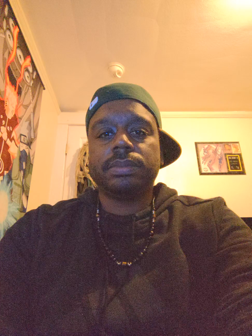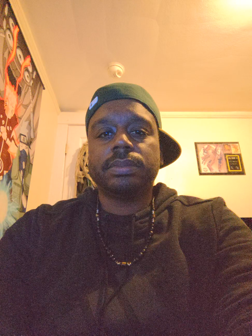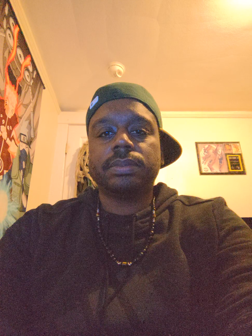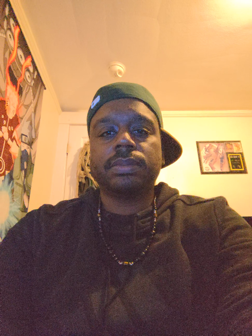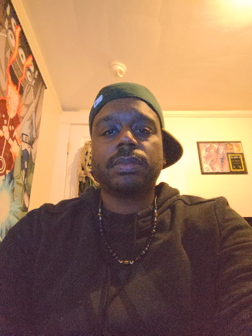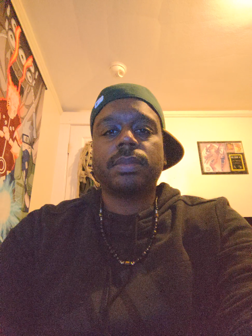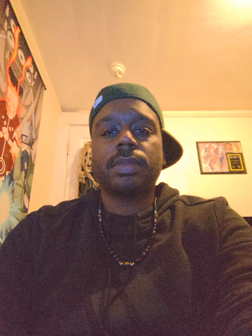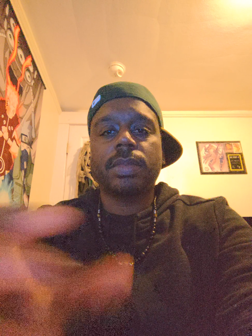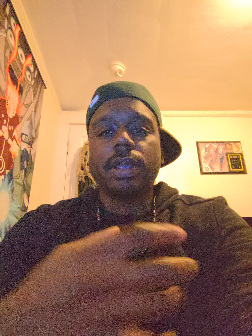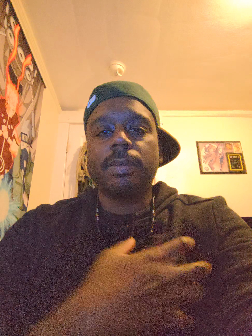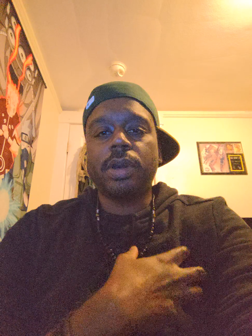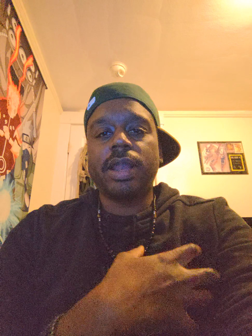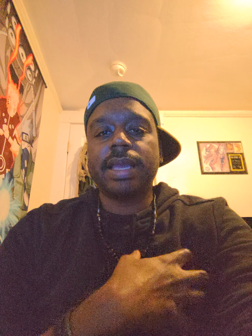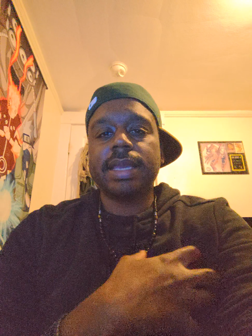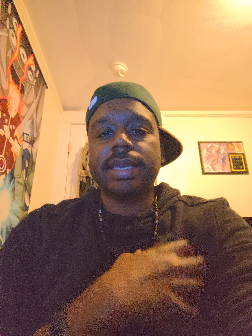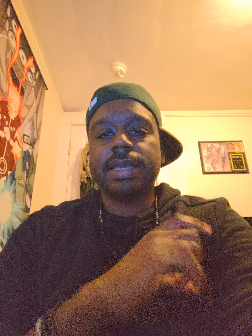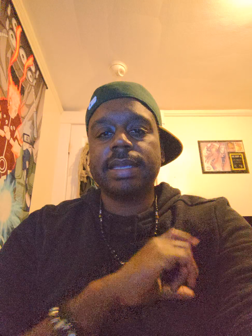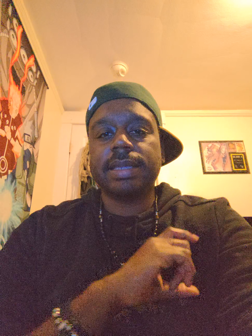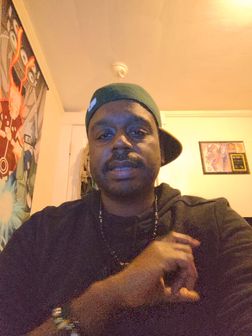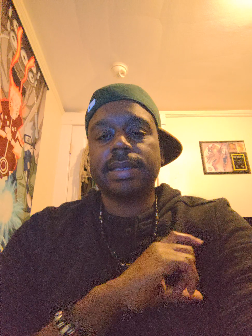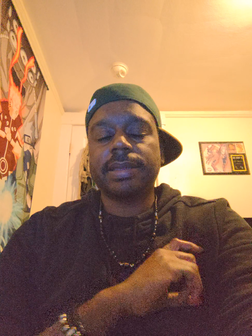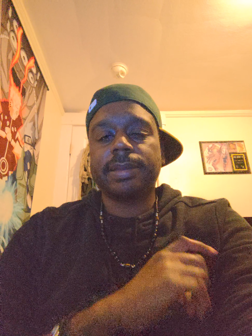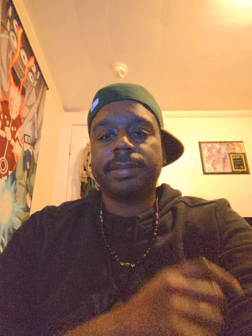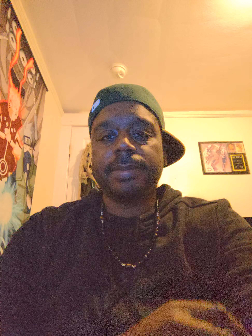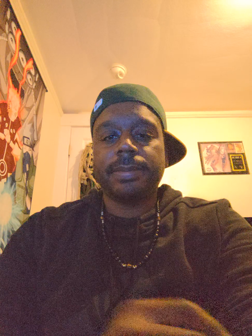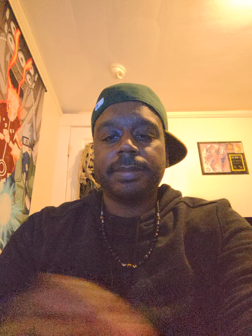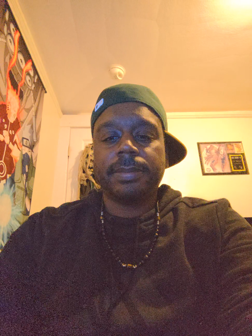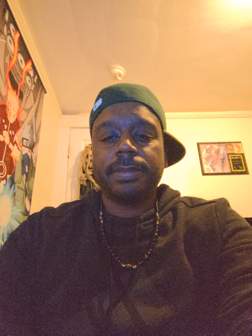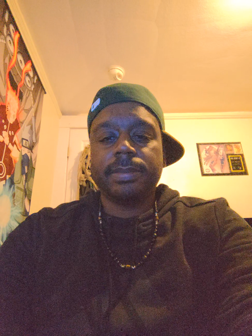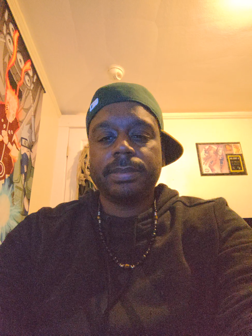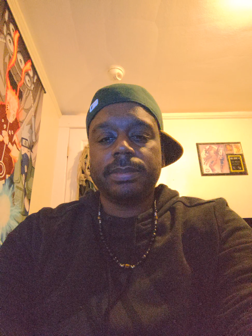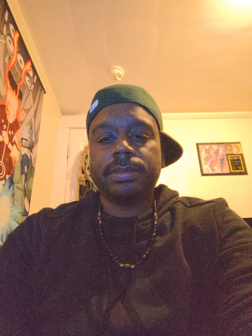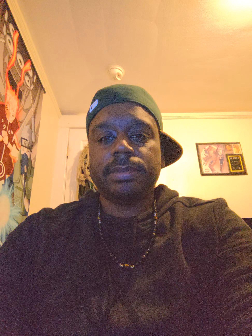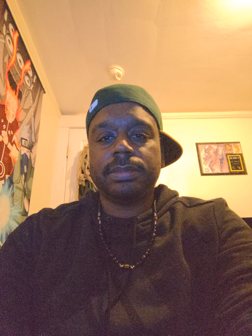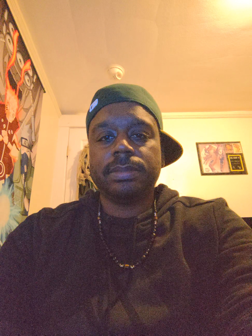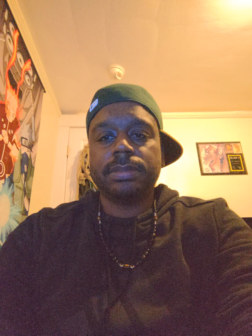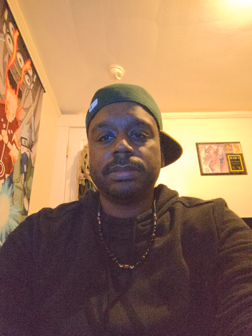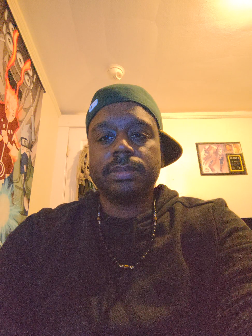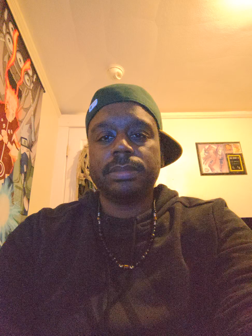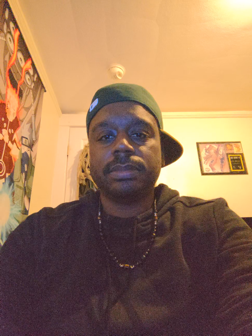police